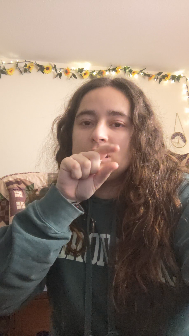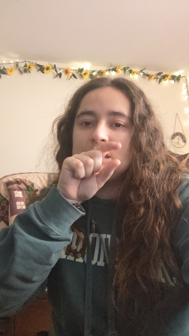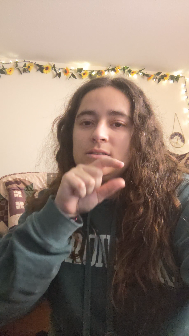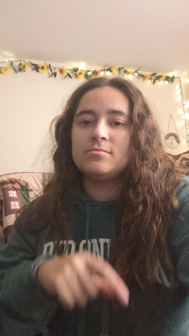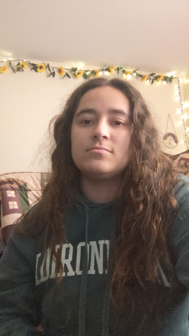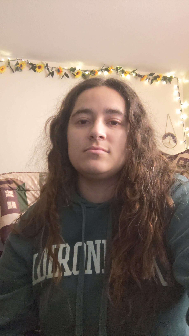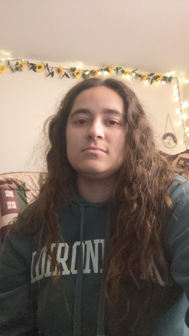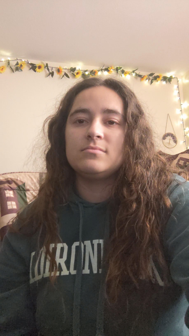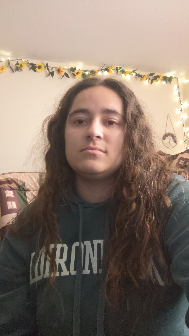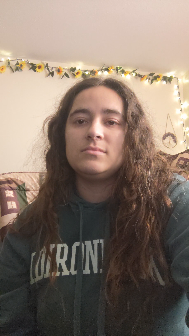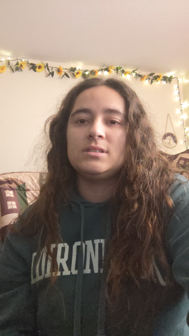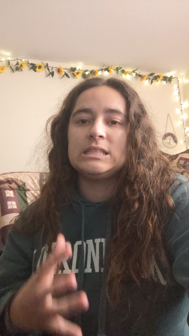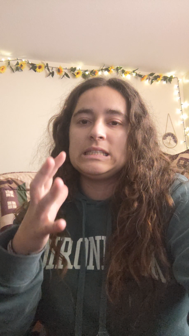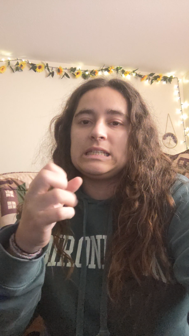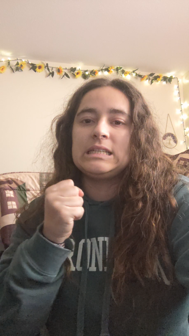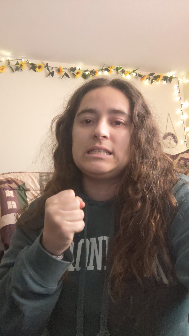get